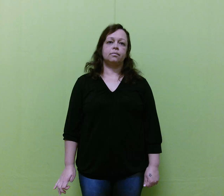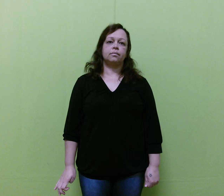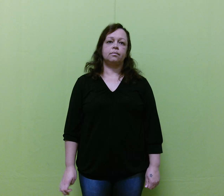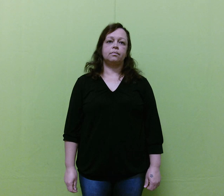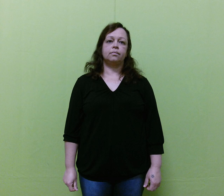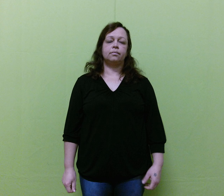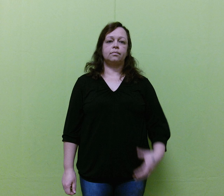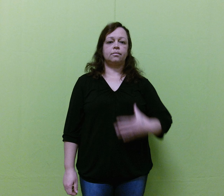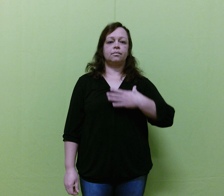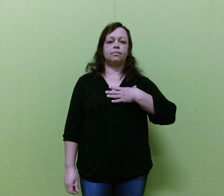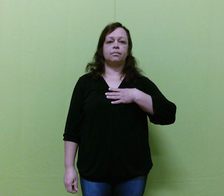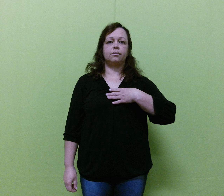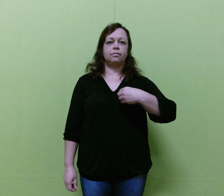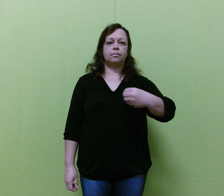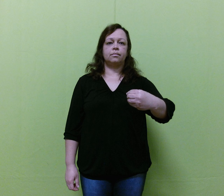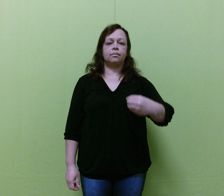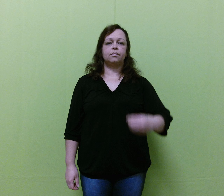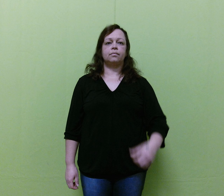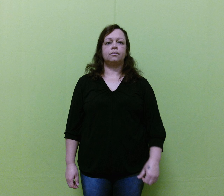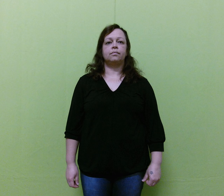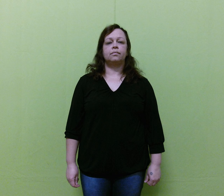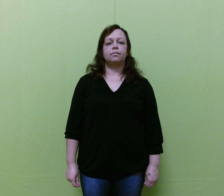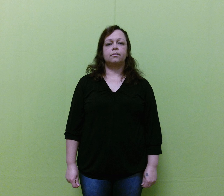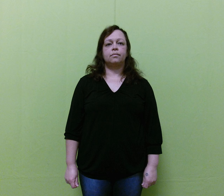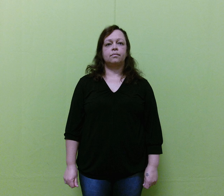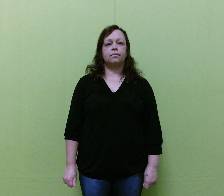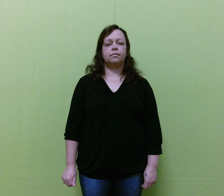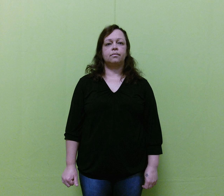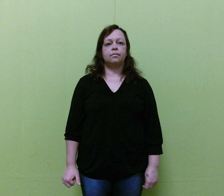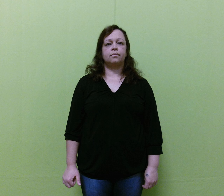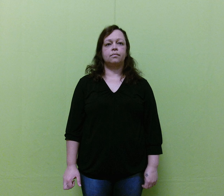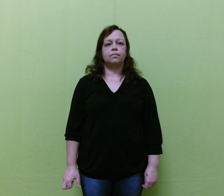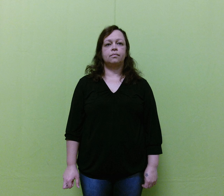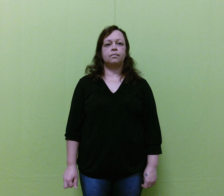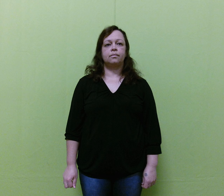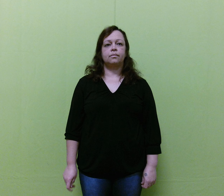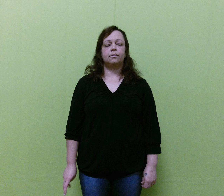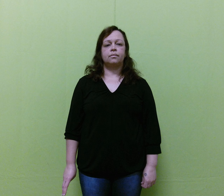filho